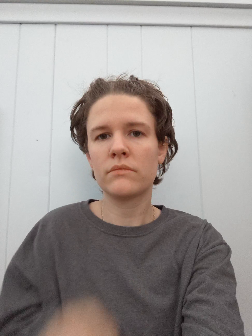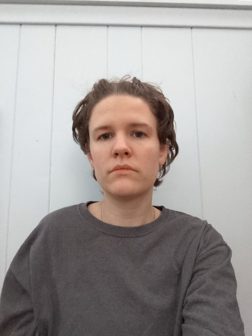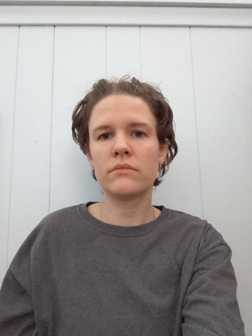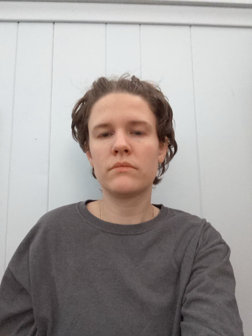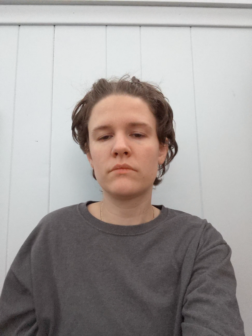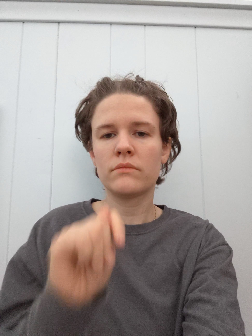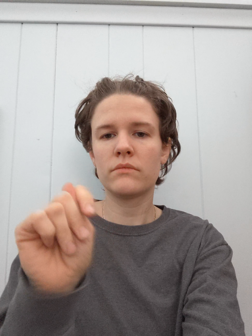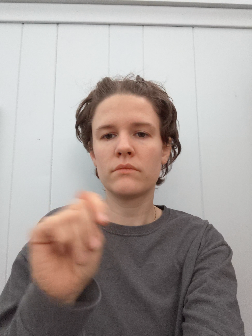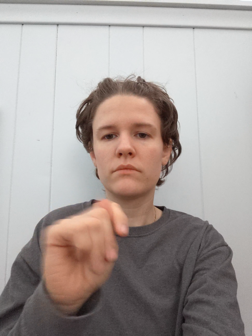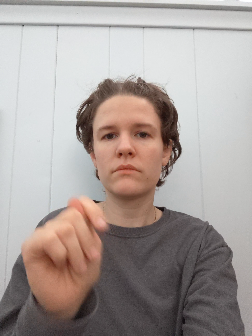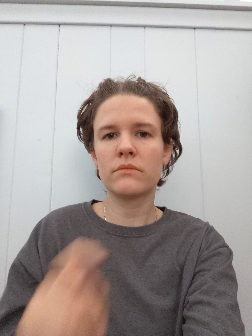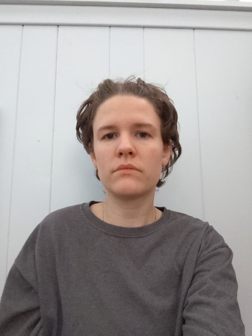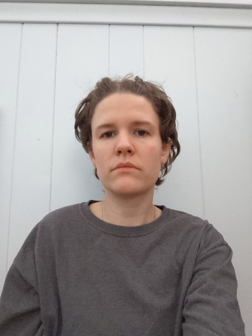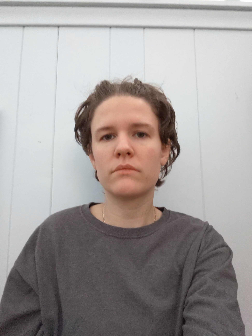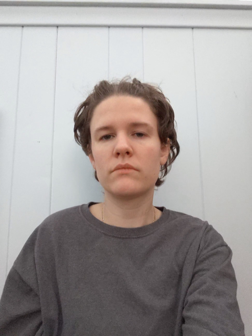potty